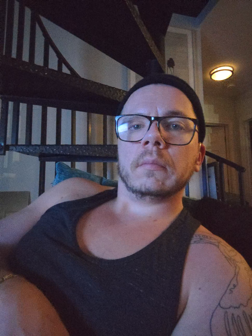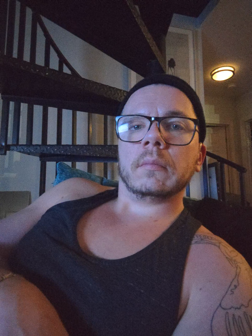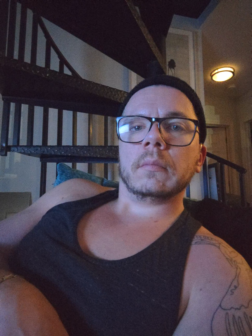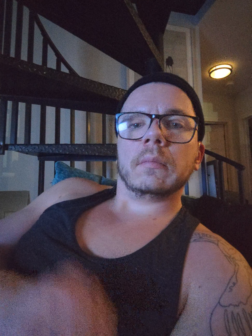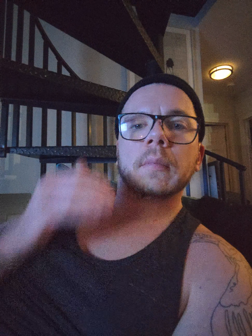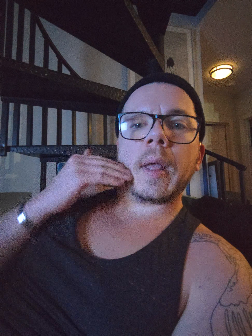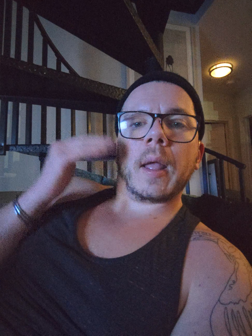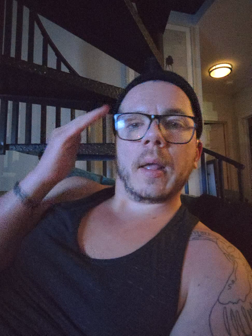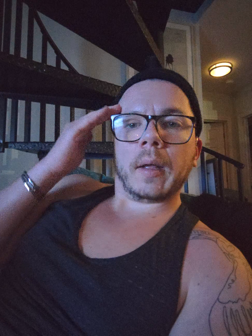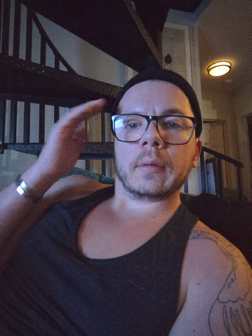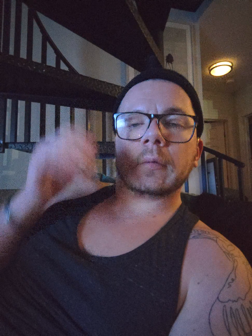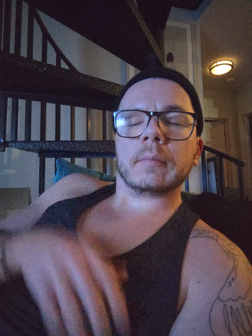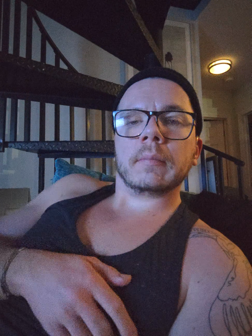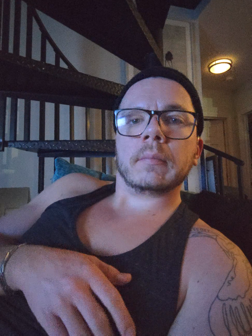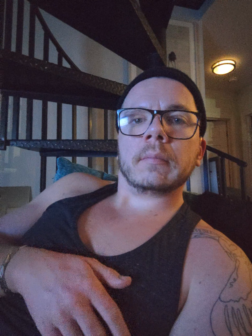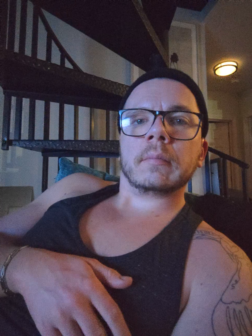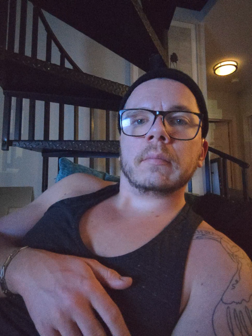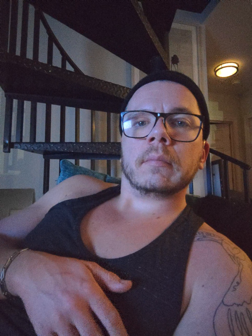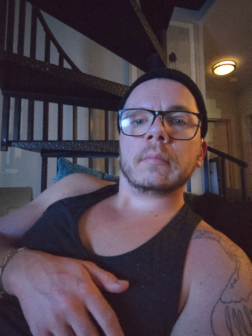head